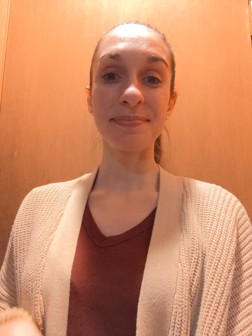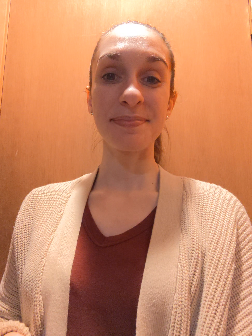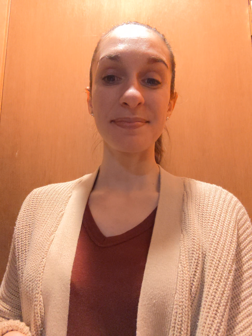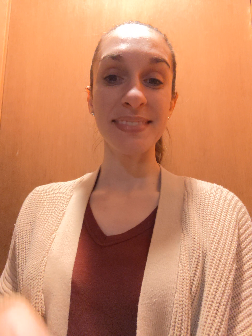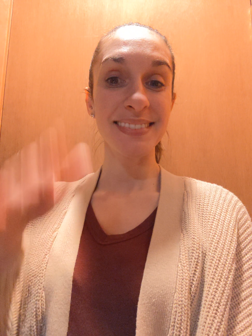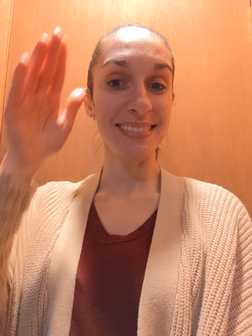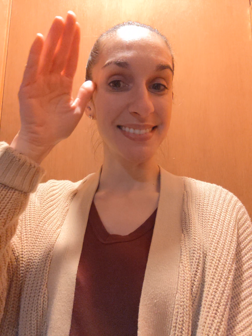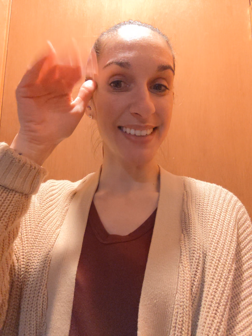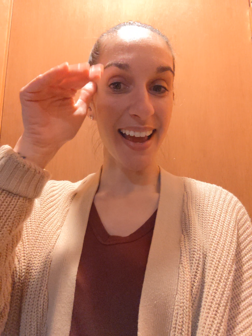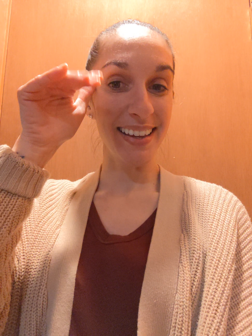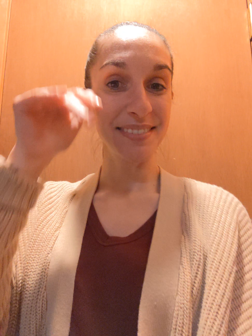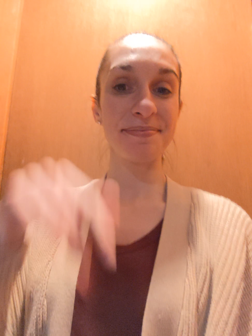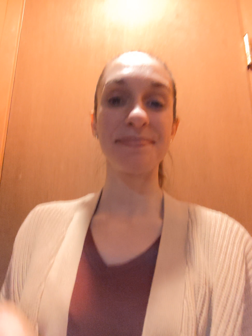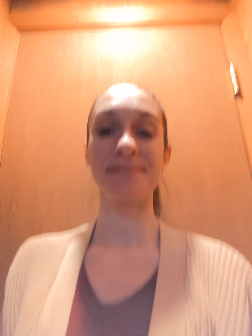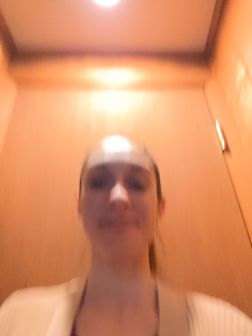donkey